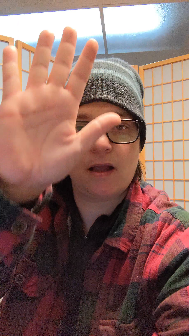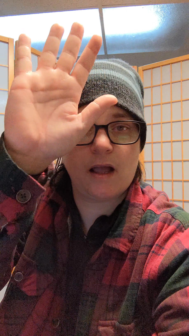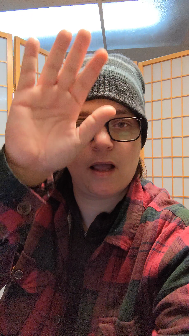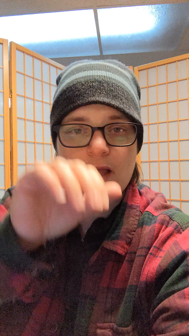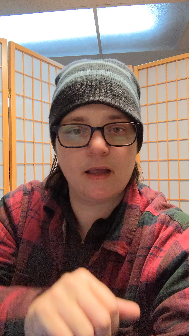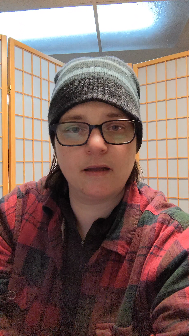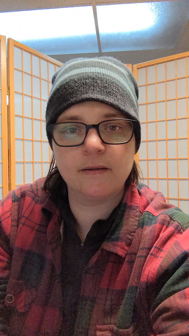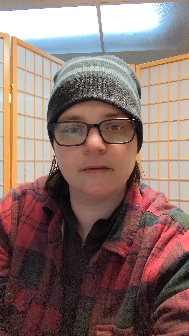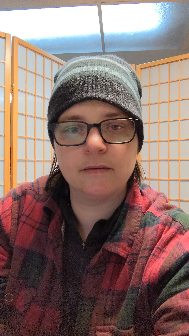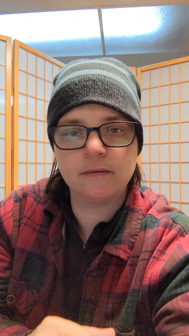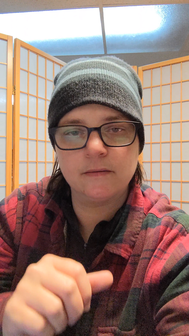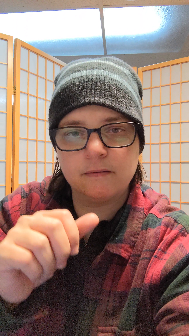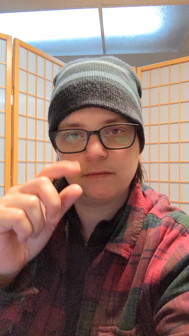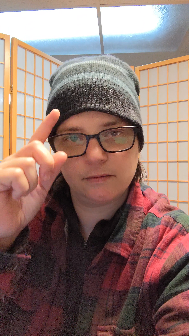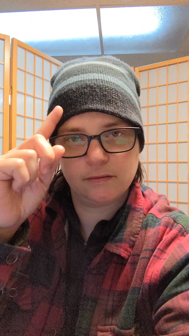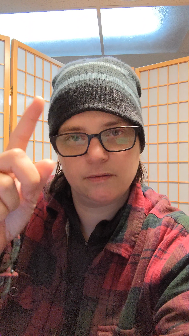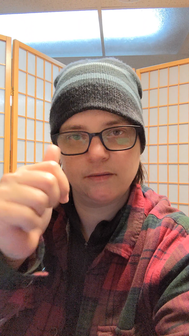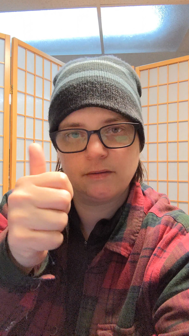dime